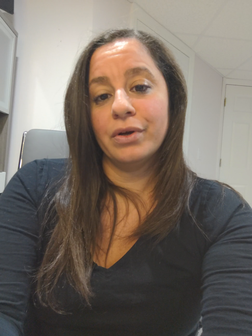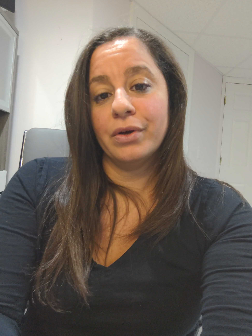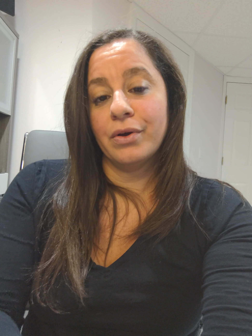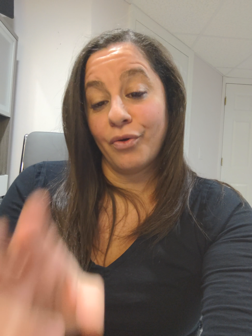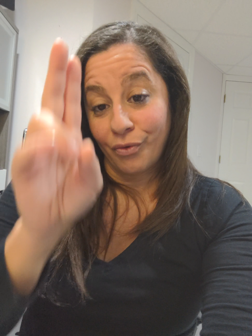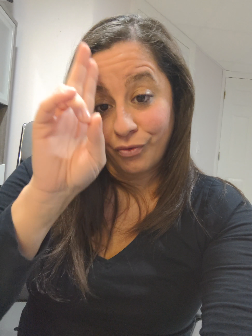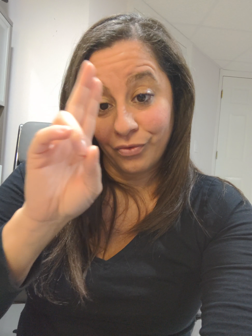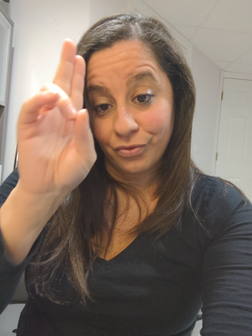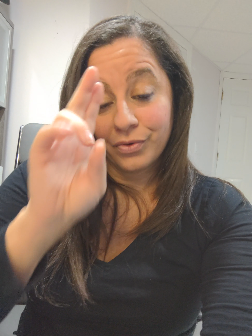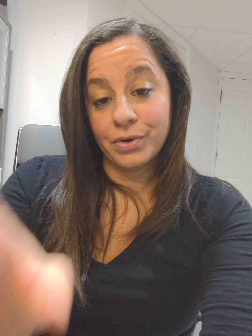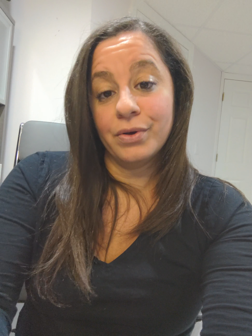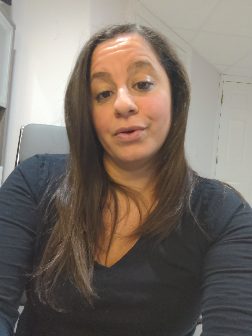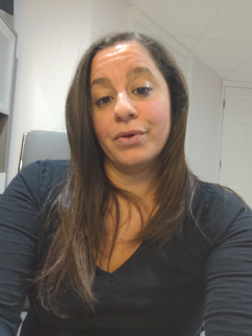uncle